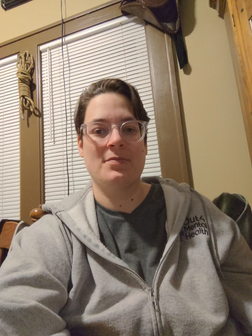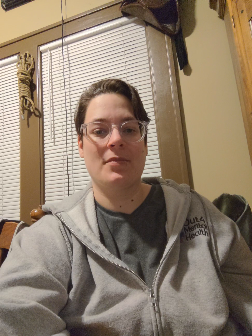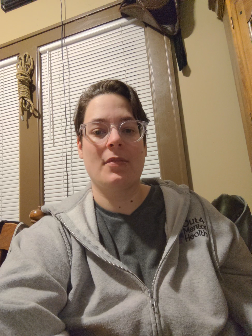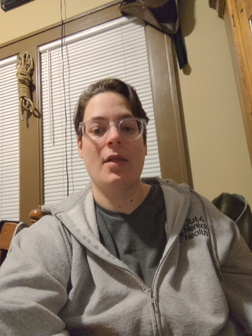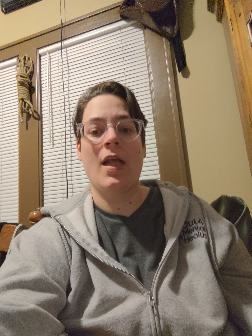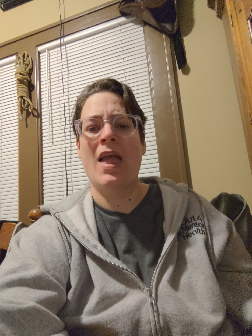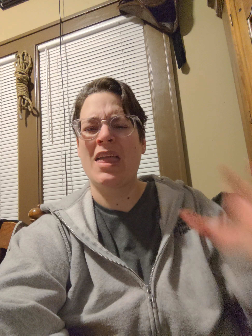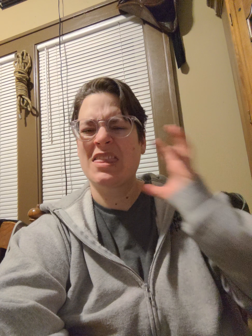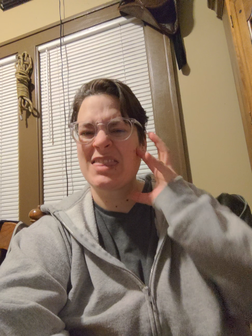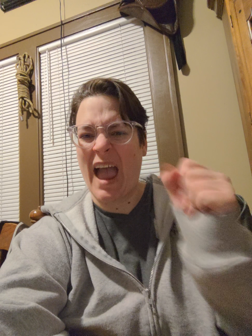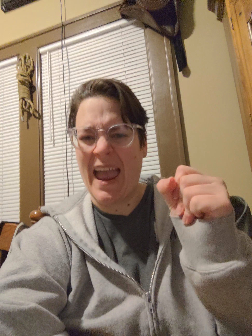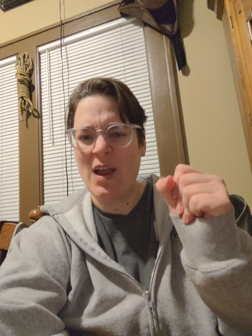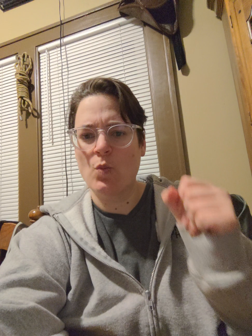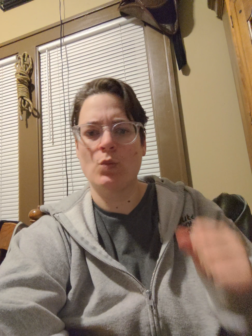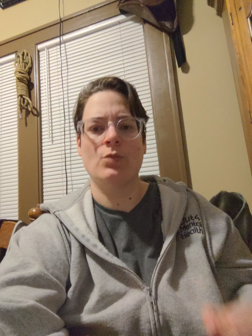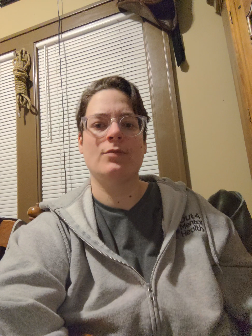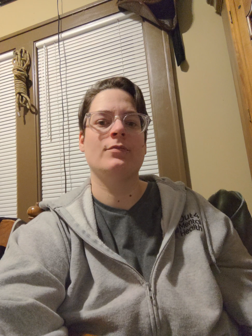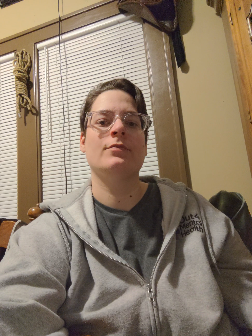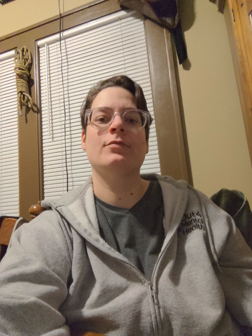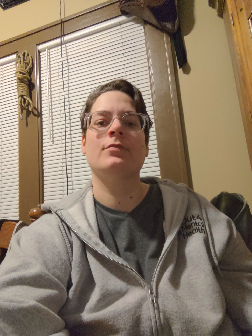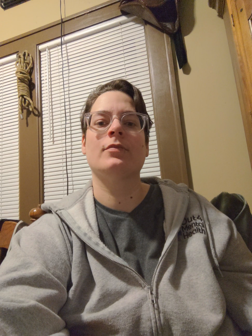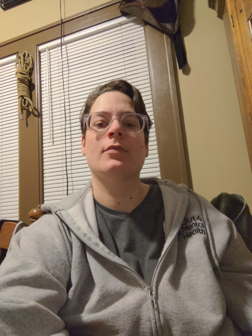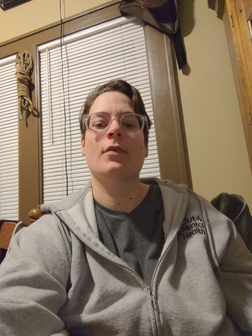loud